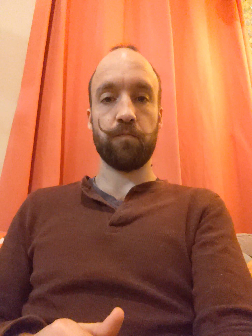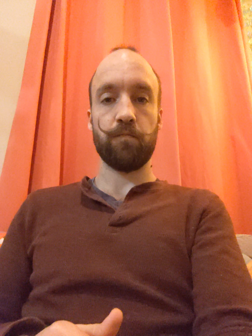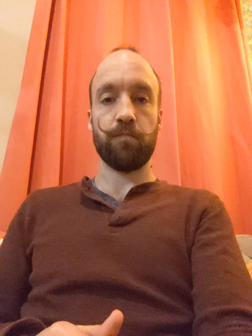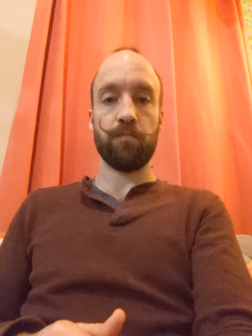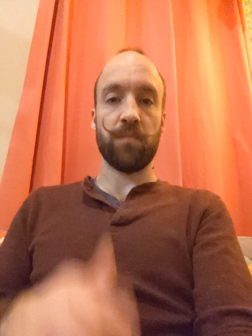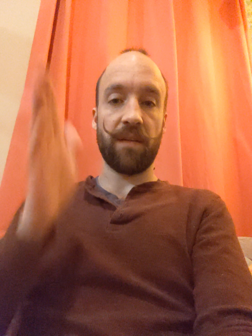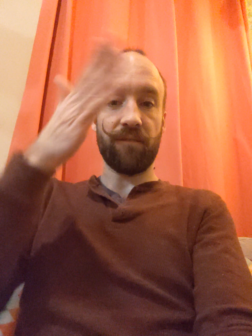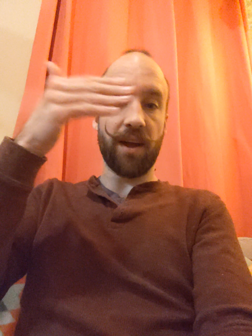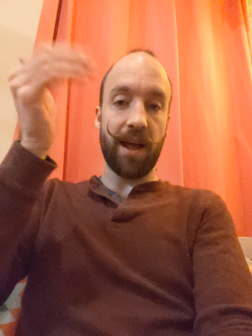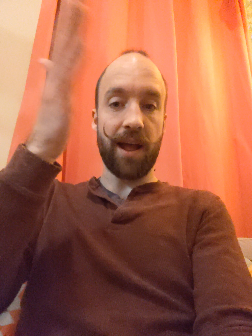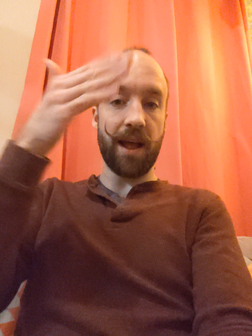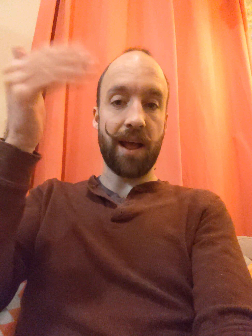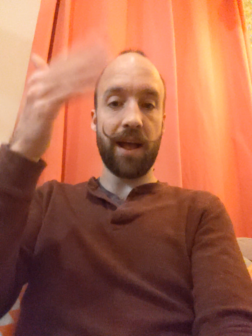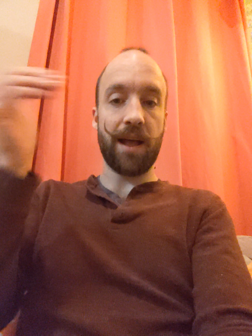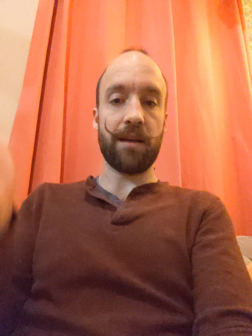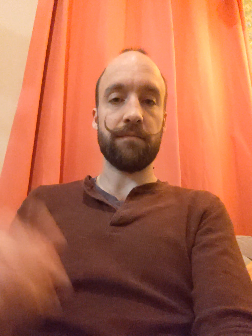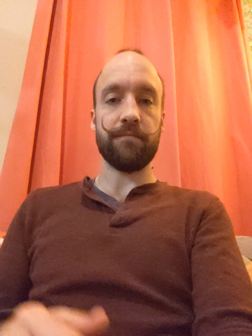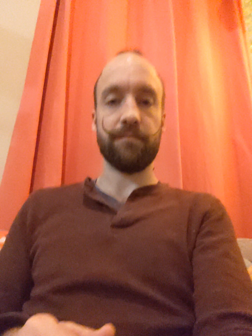flag